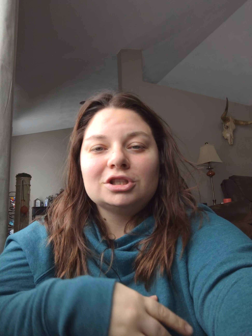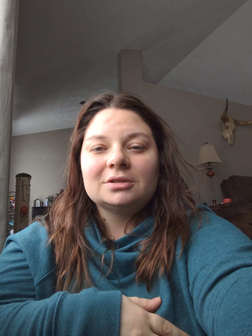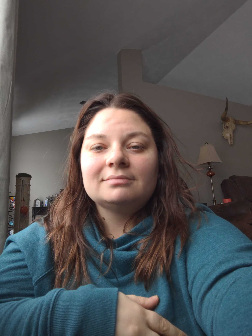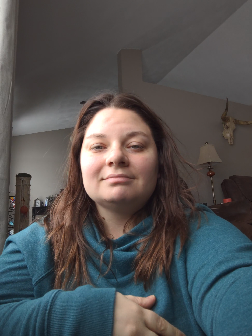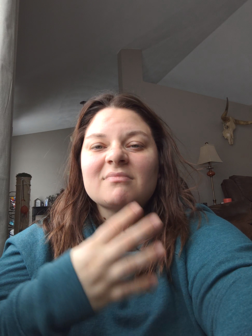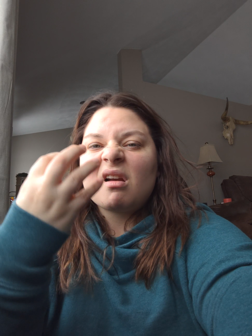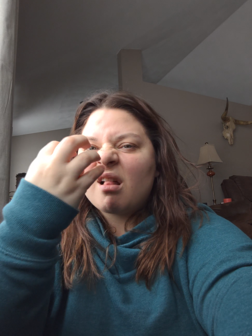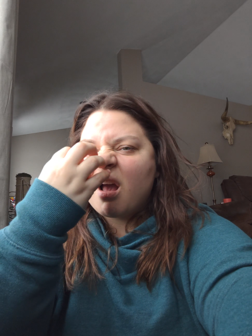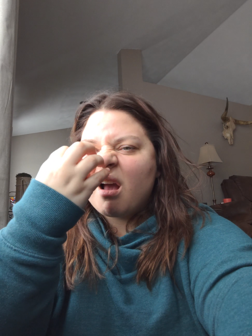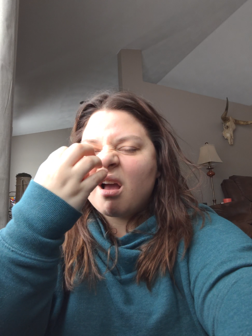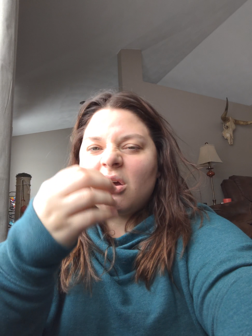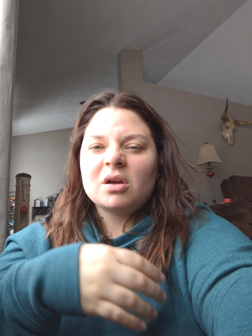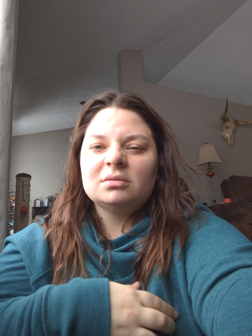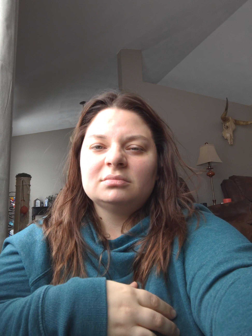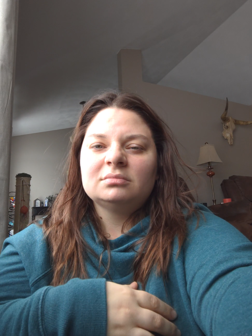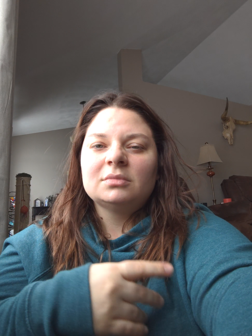clown